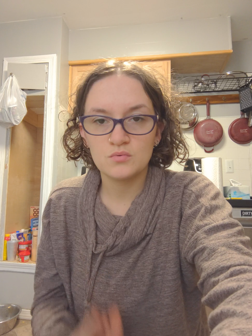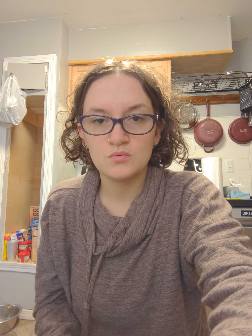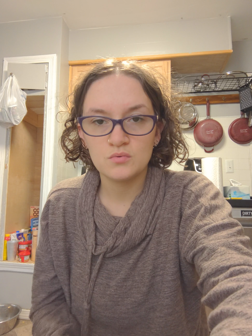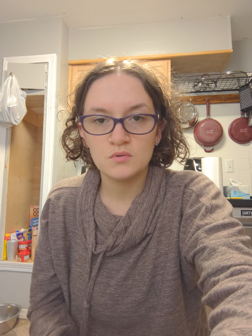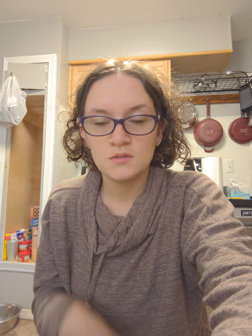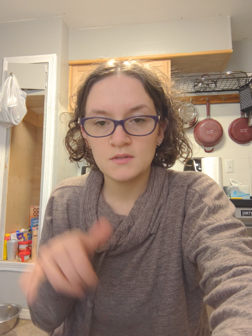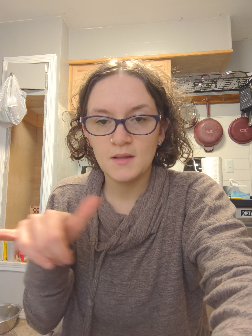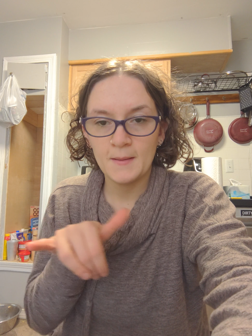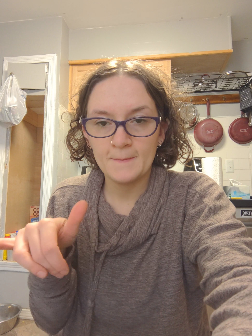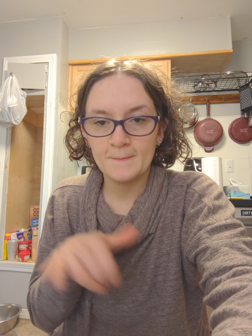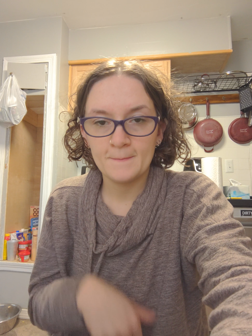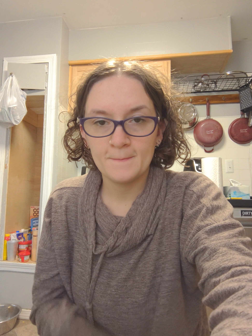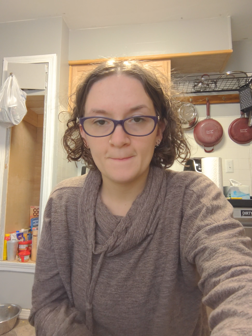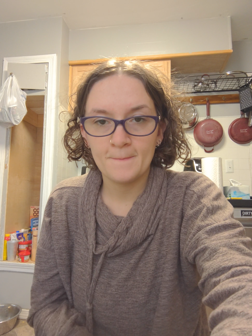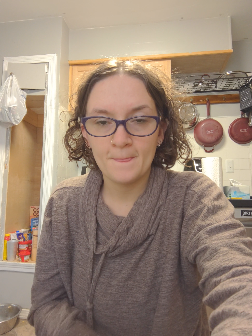same